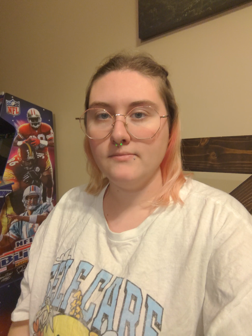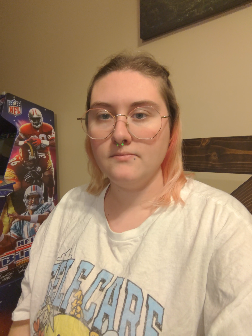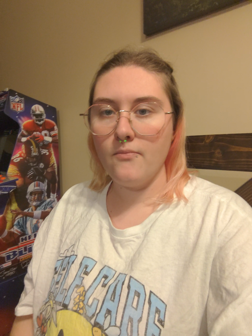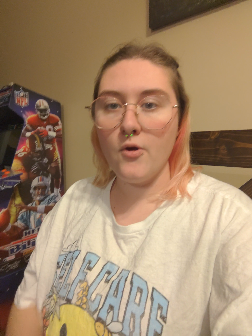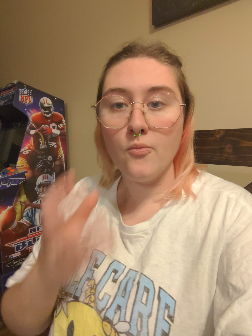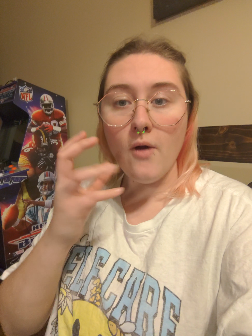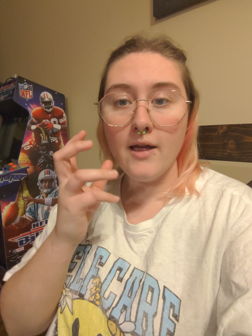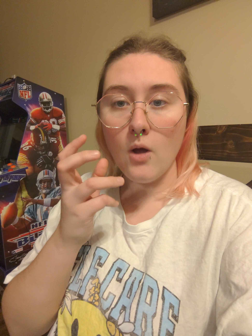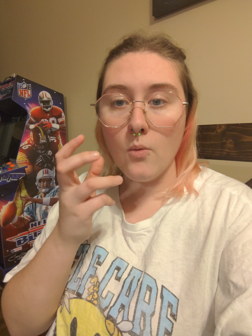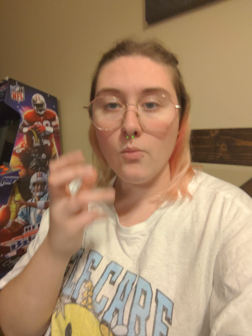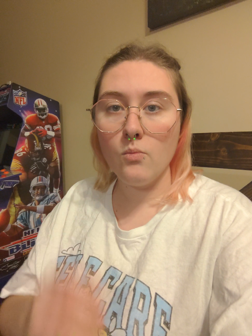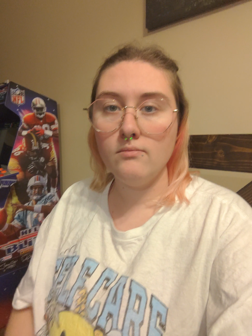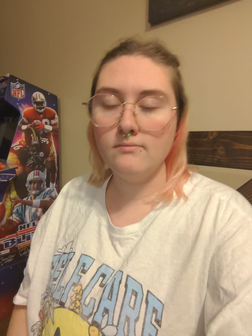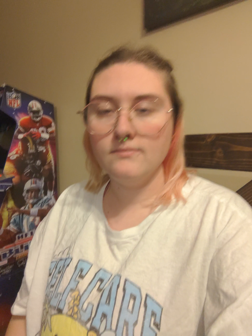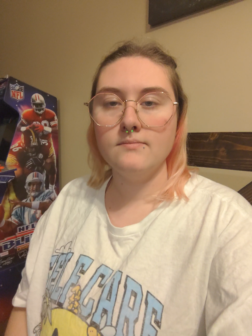radio